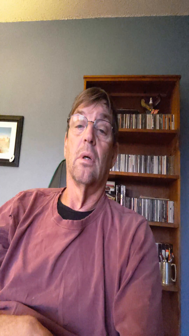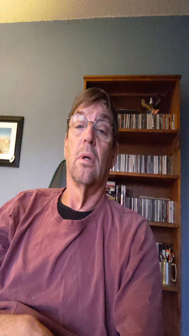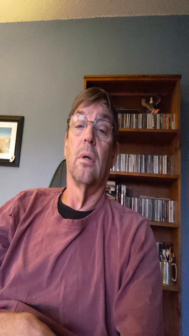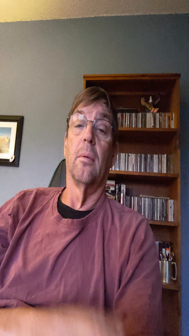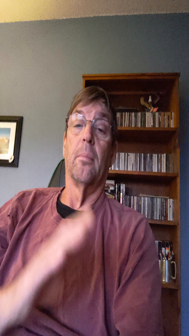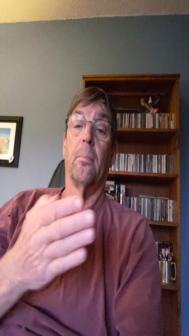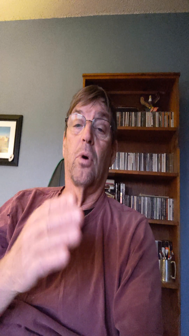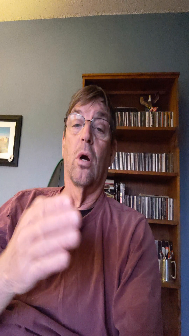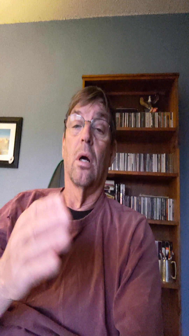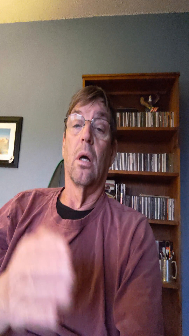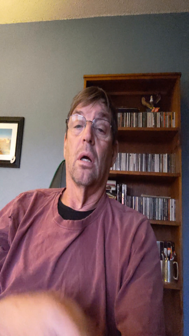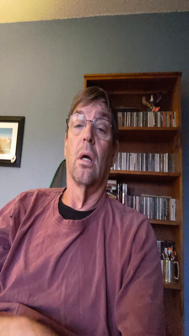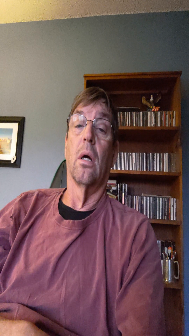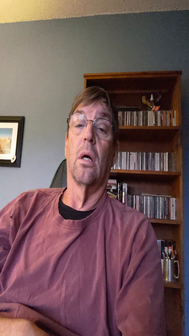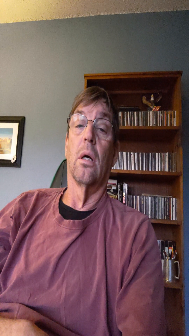book